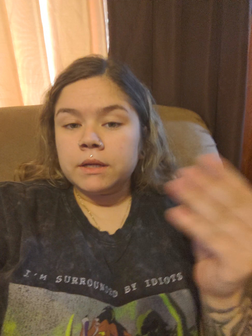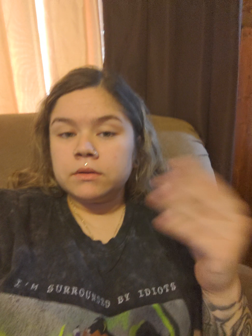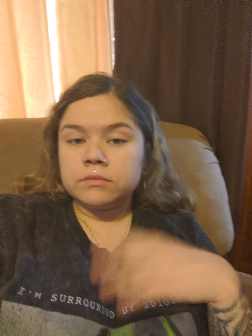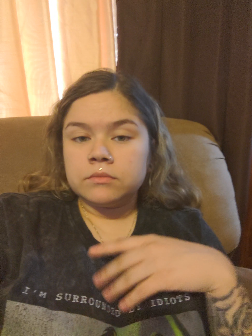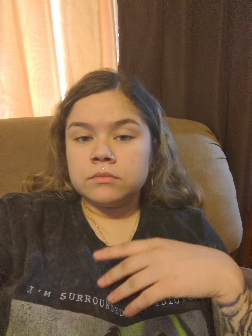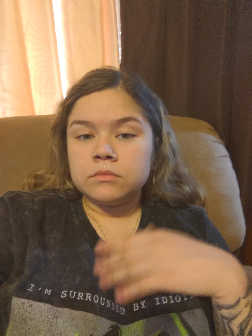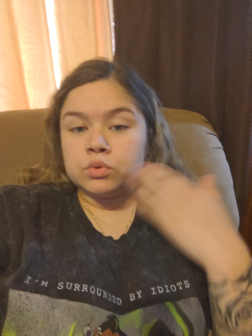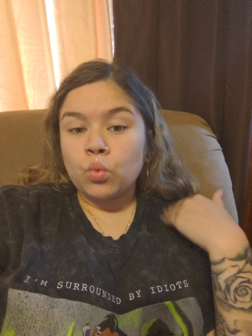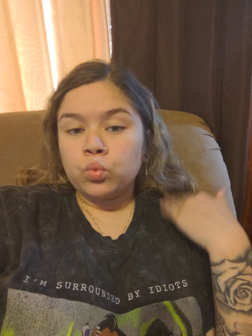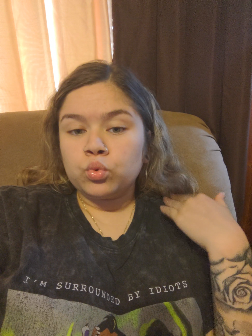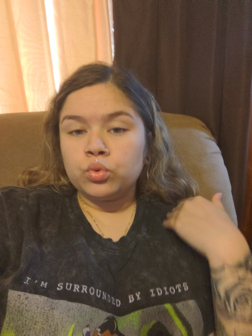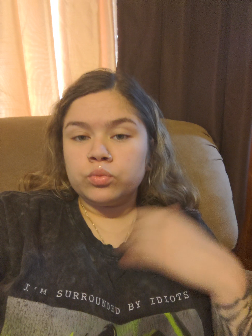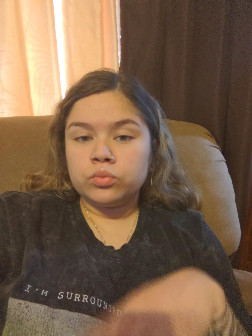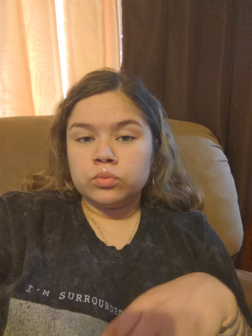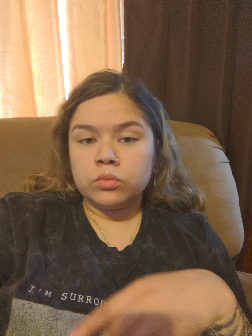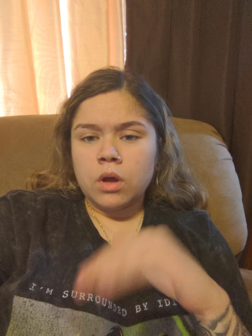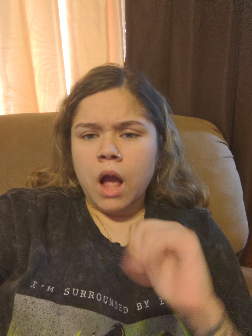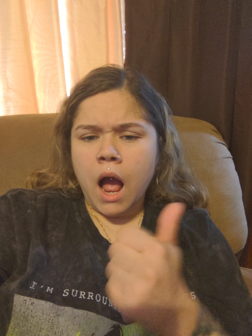shoulder